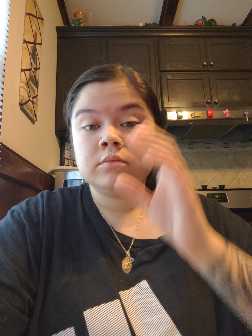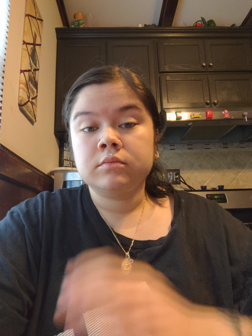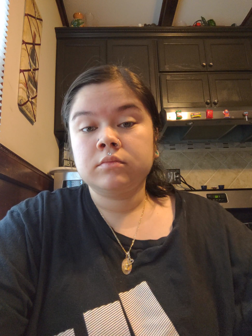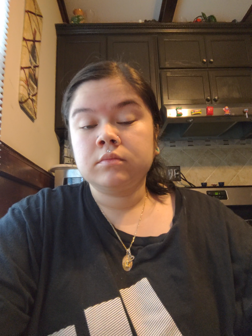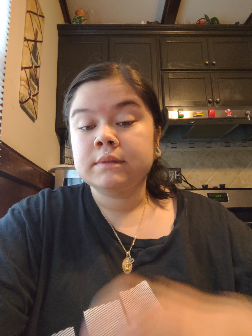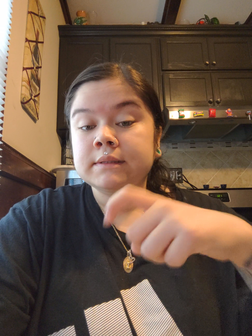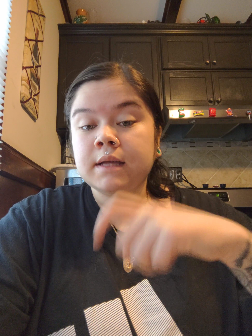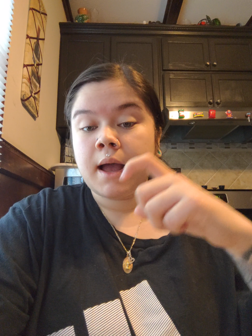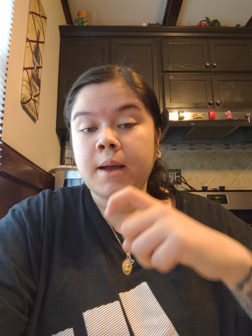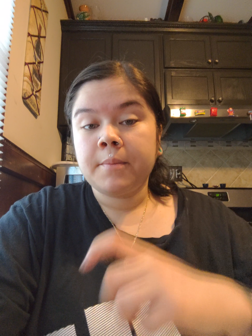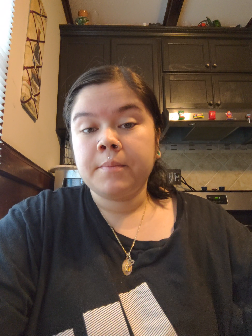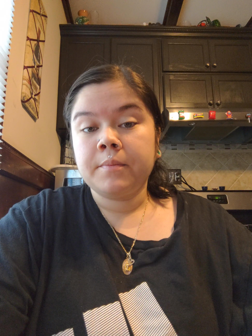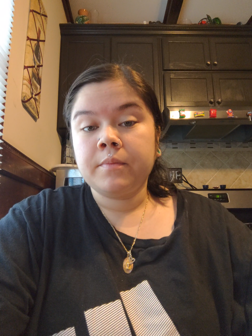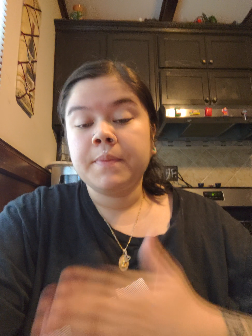time